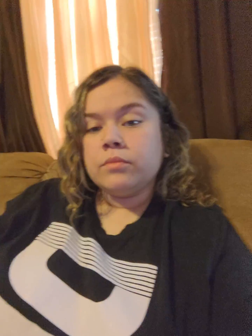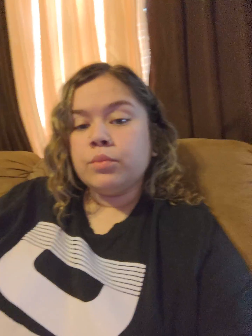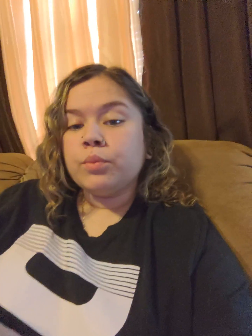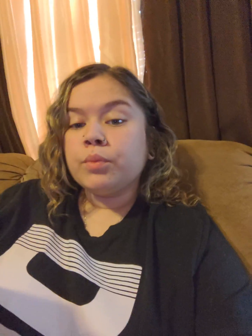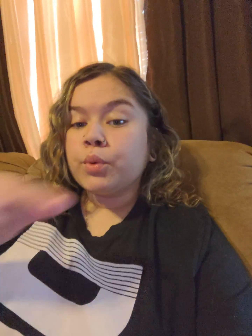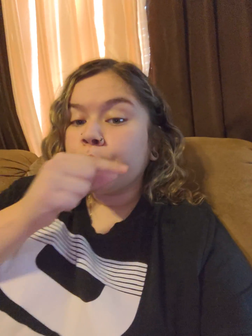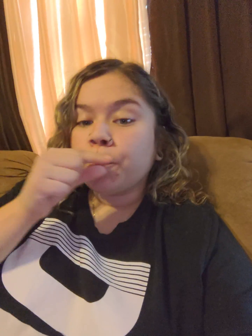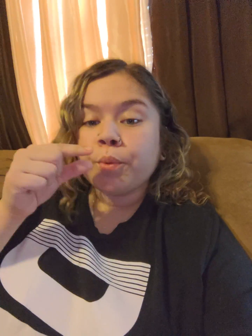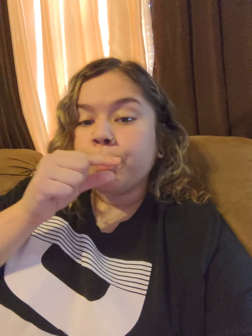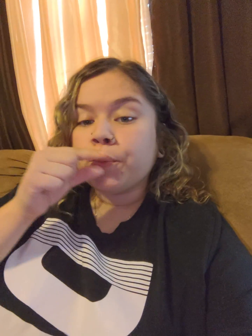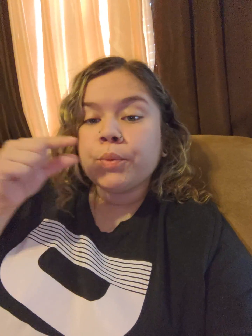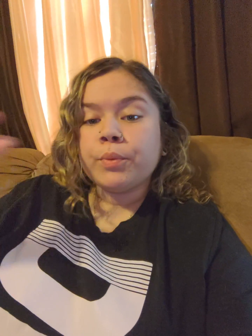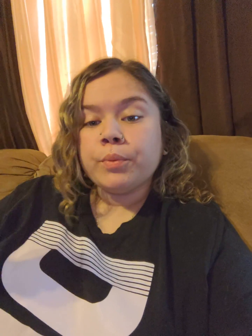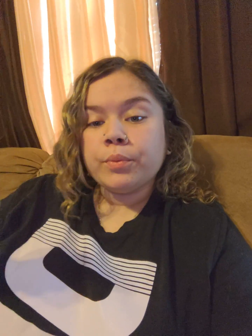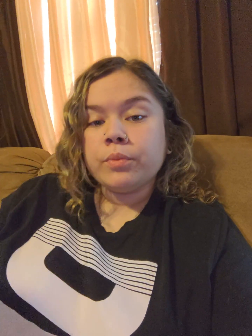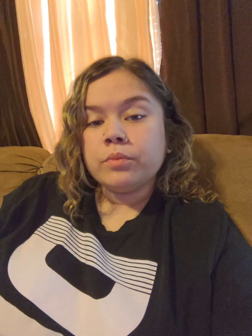glue